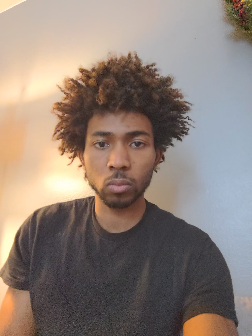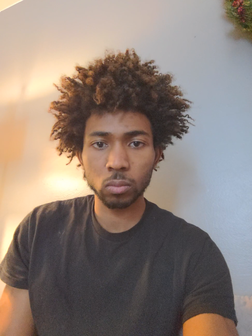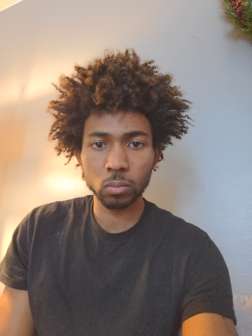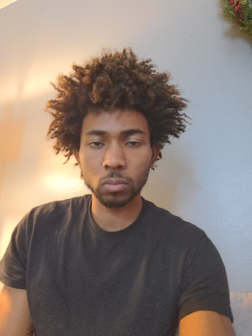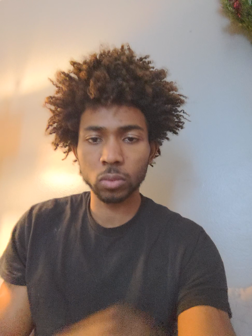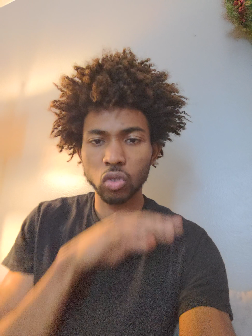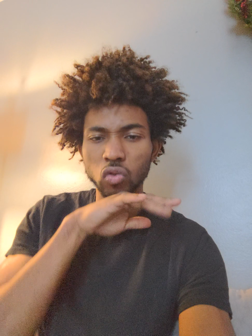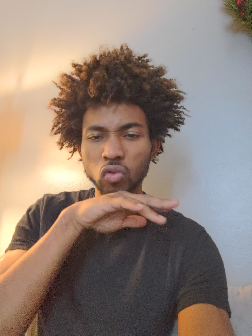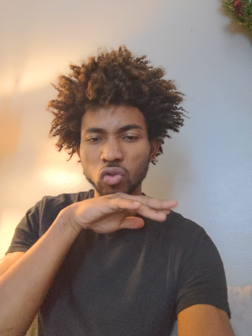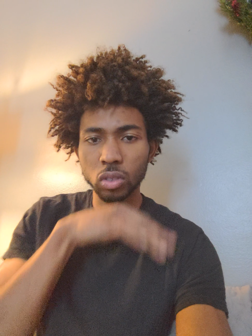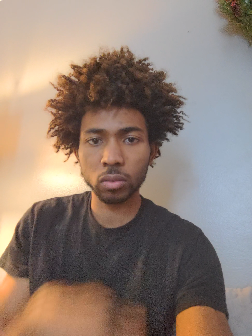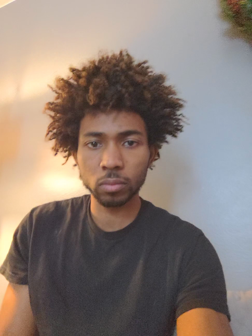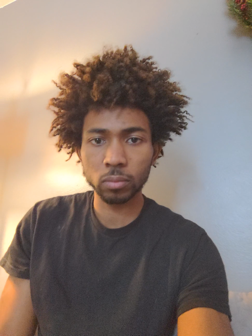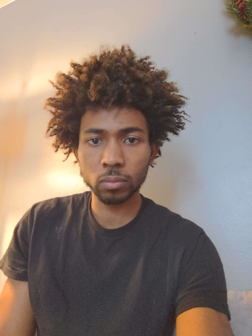dirty